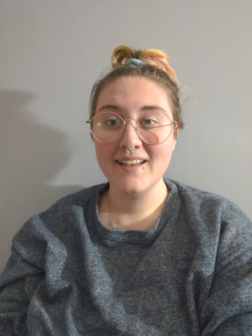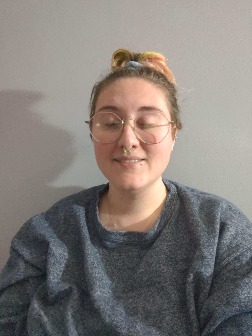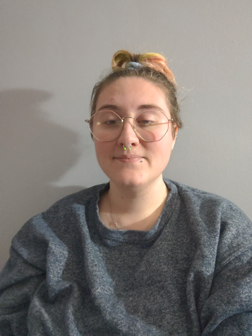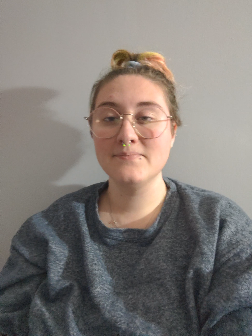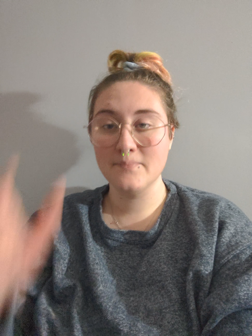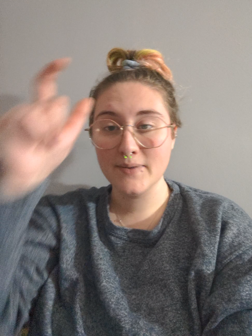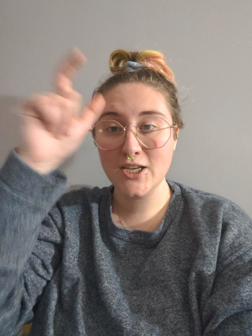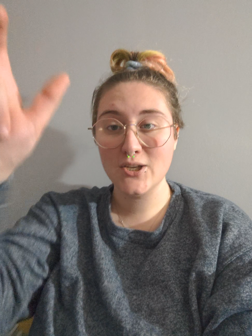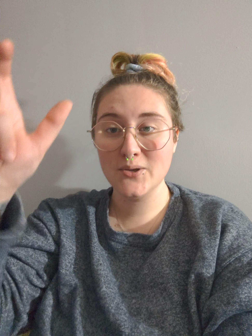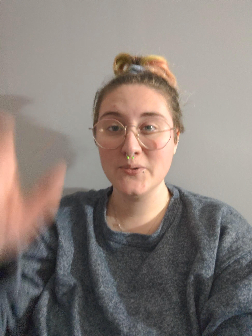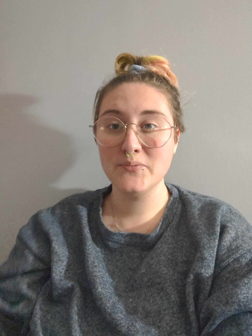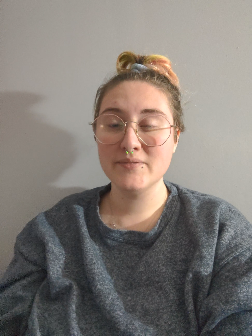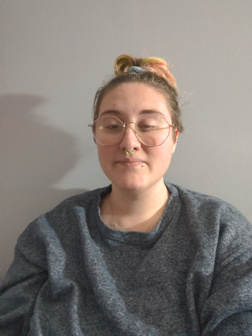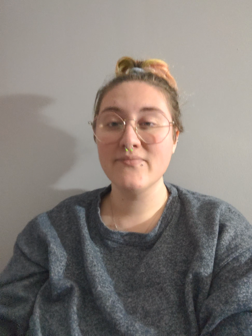moon